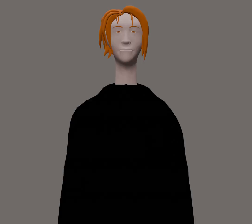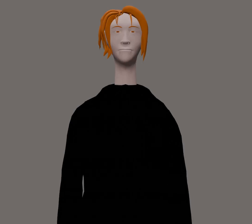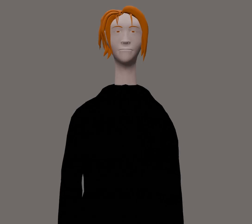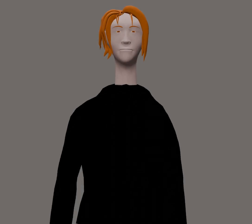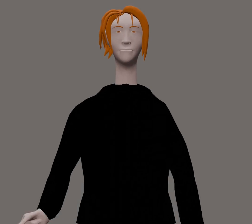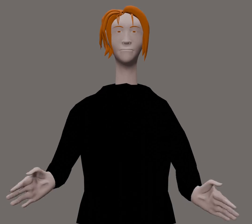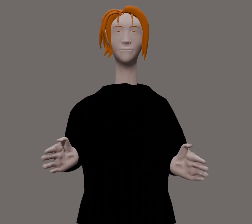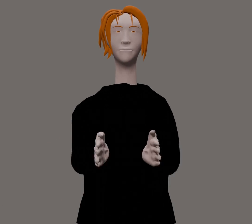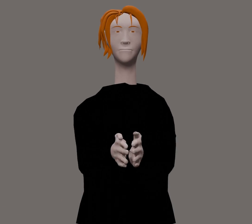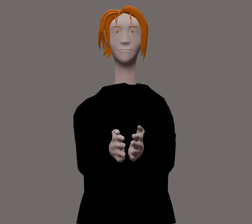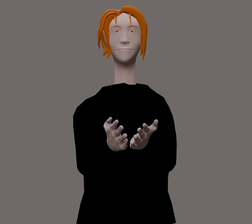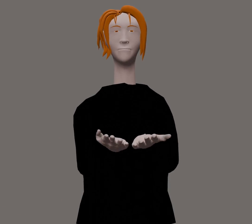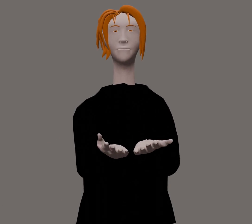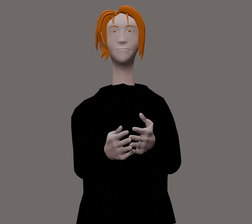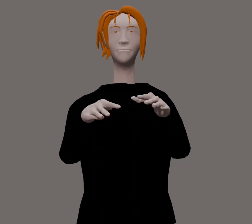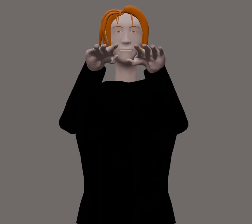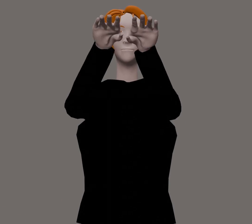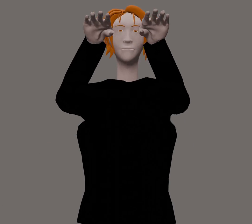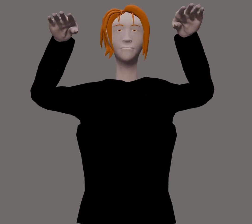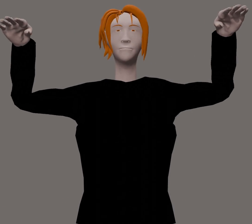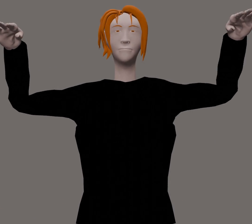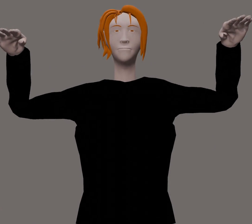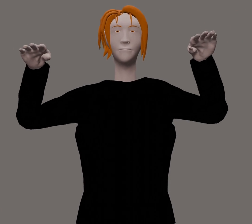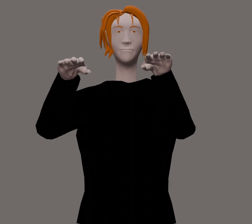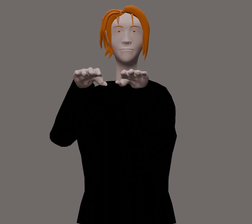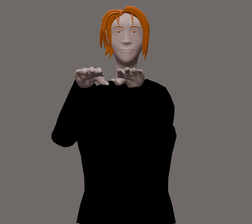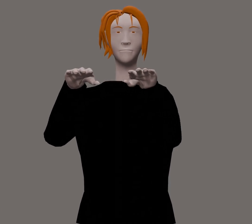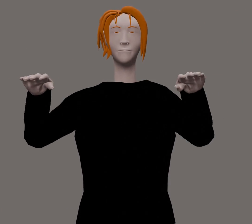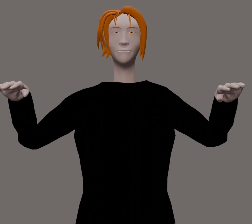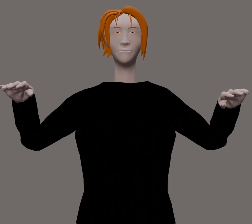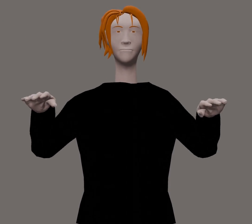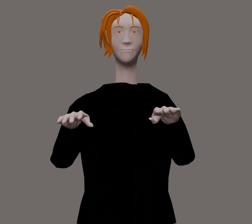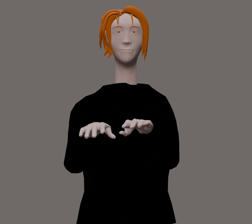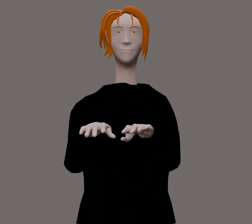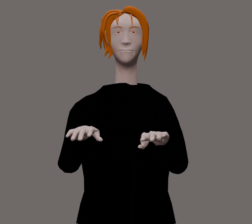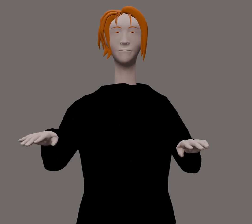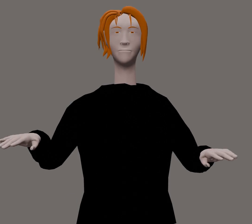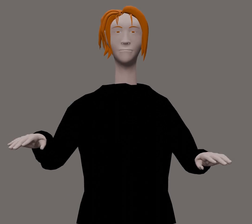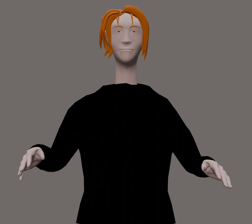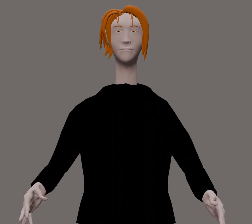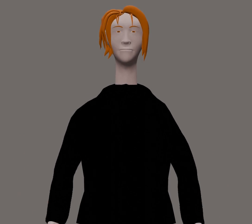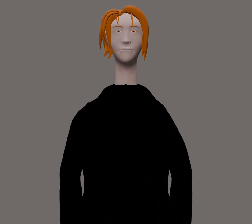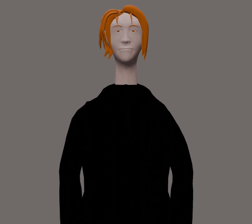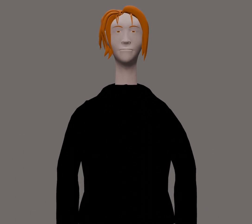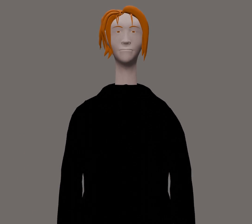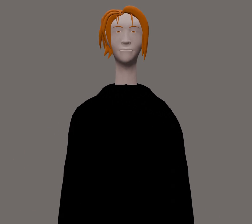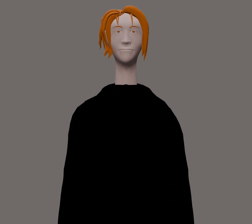Bookshelves